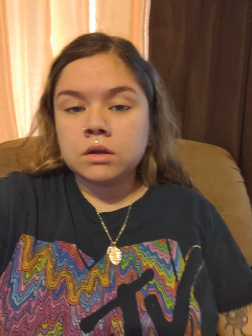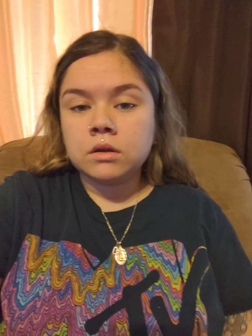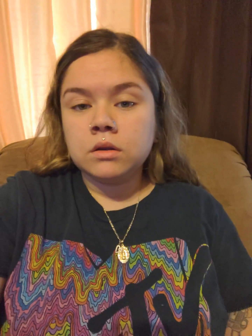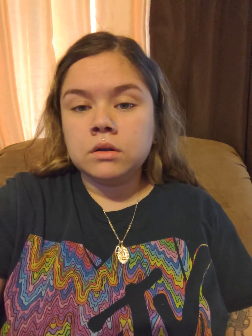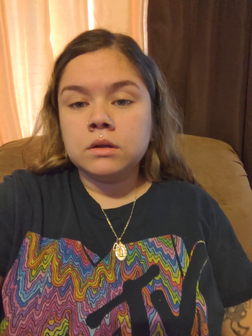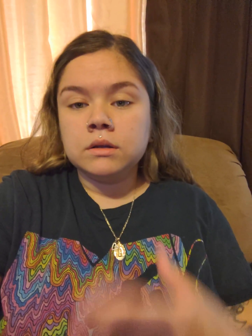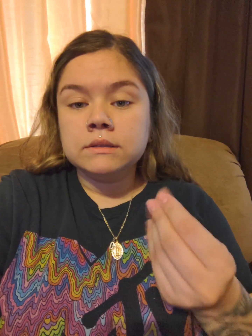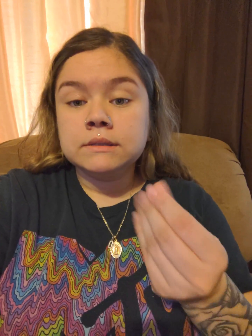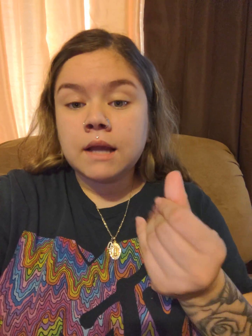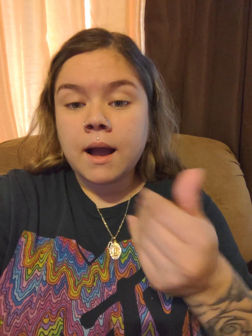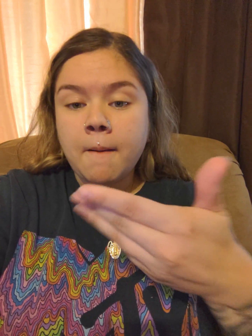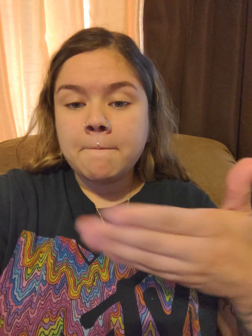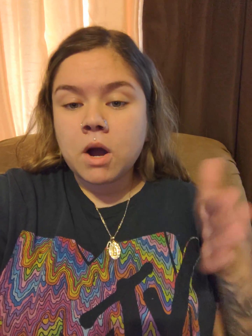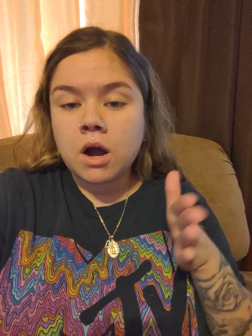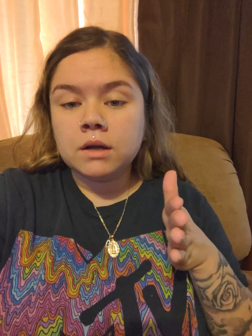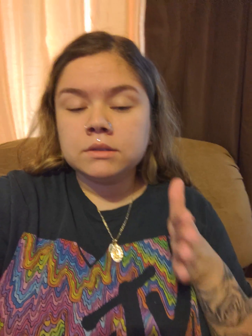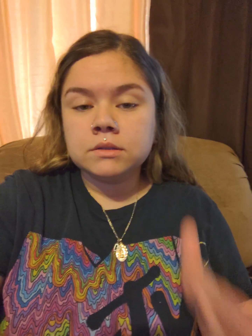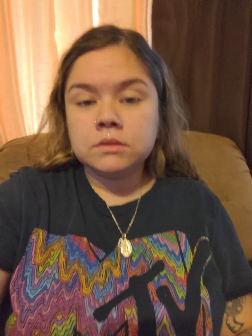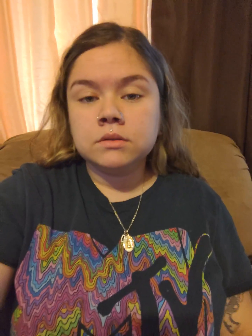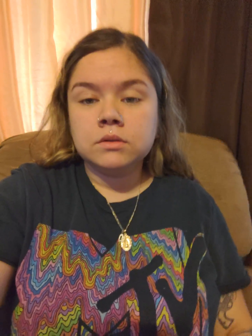sandbox